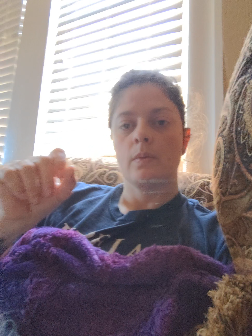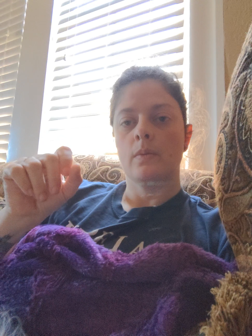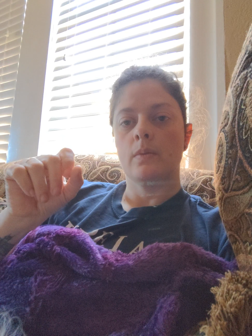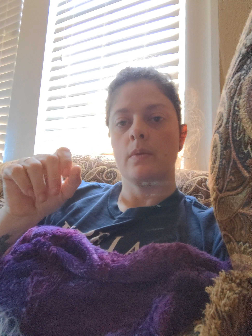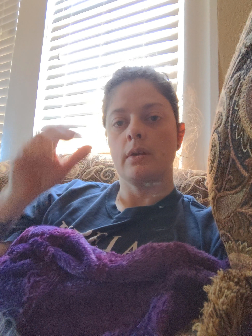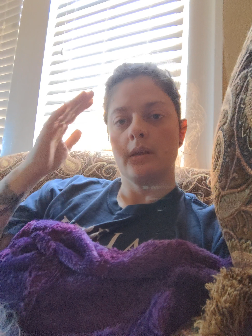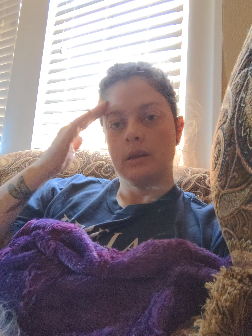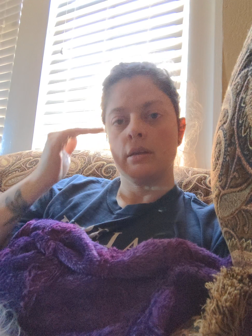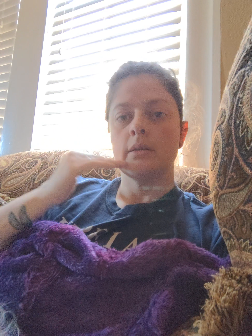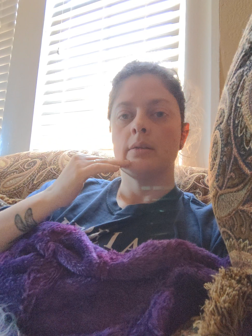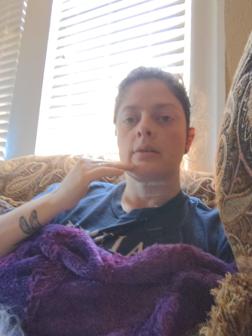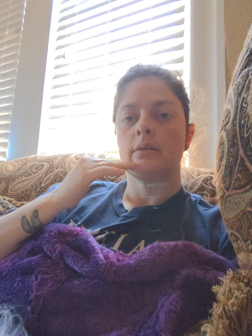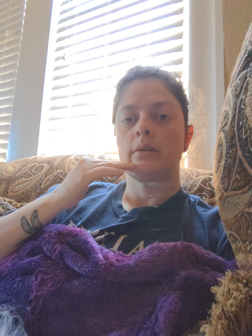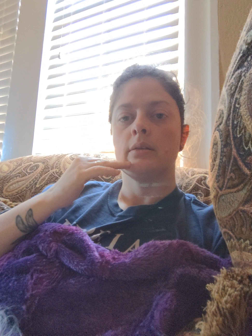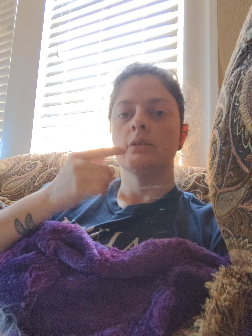head